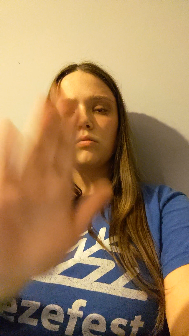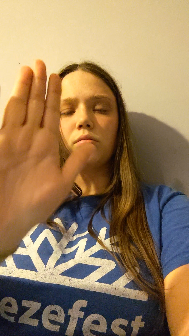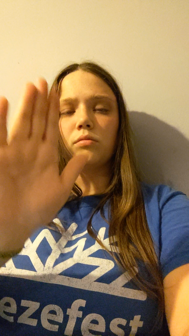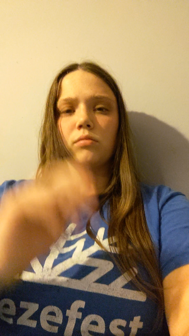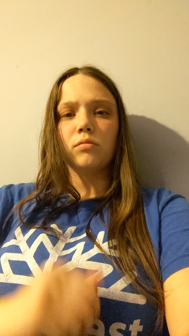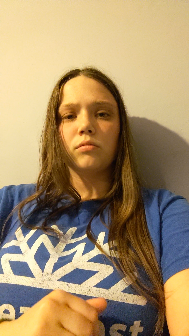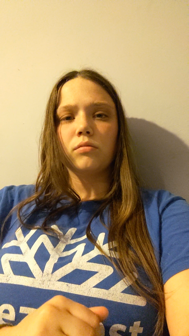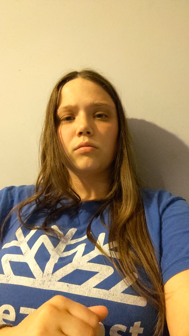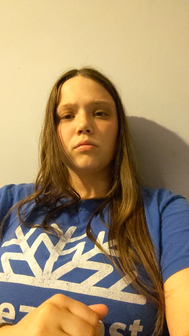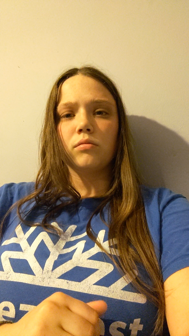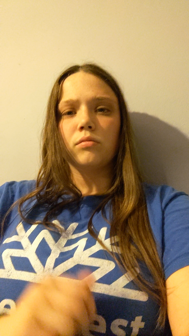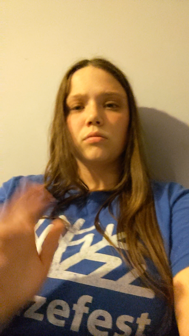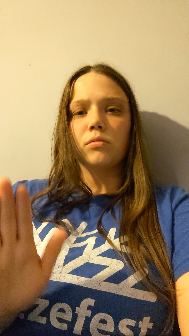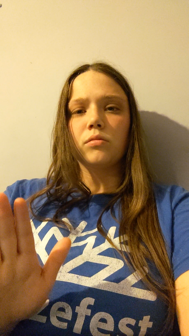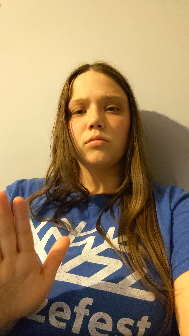penguin